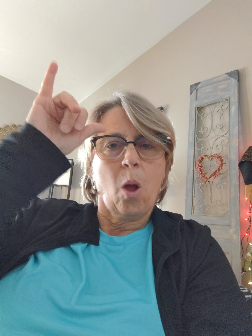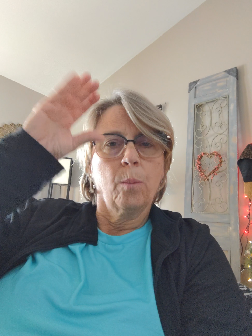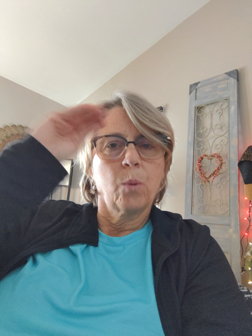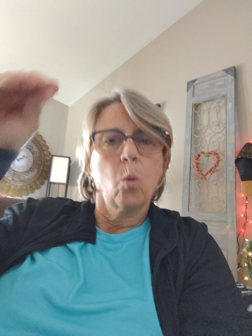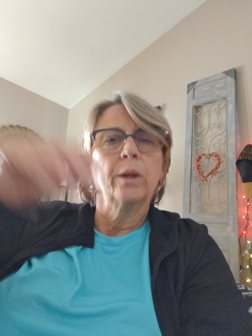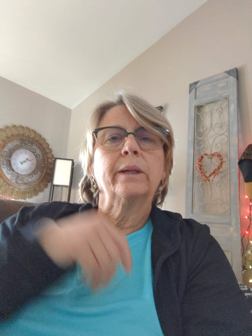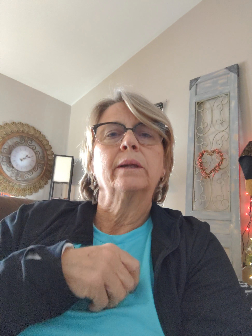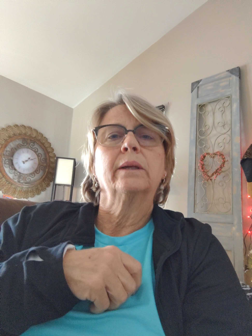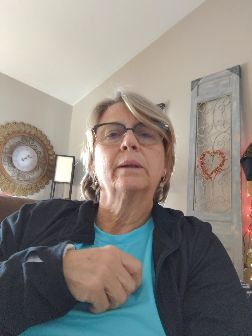cowboy